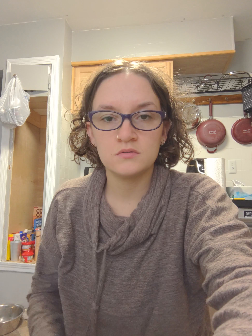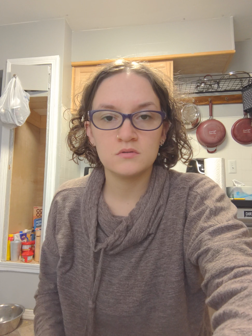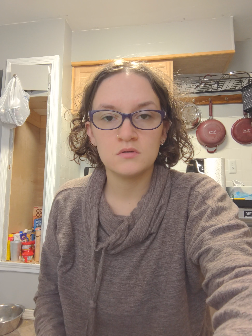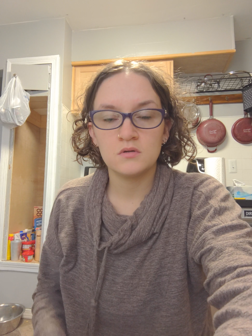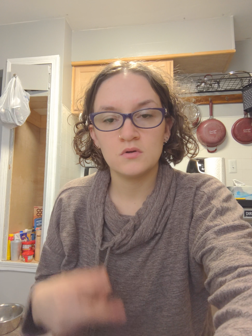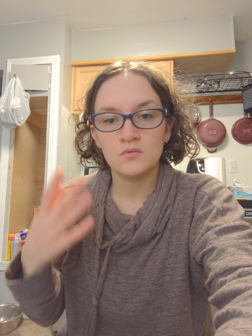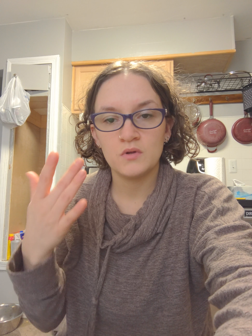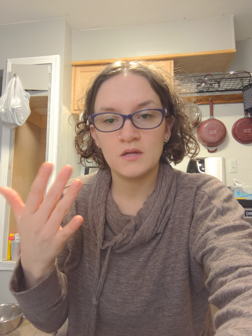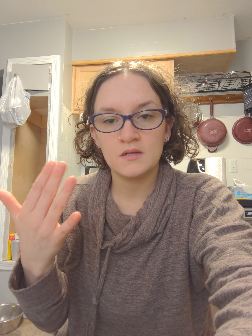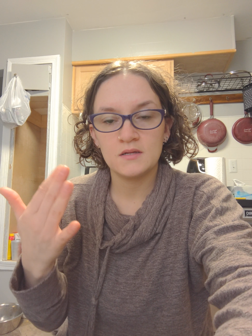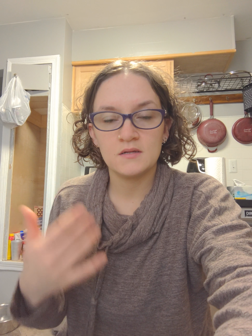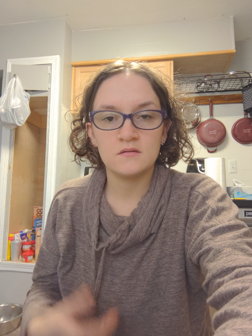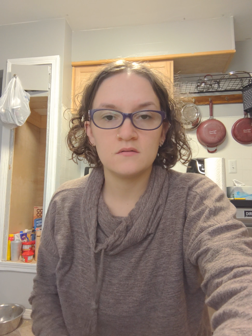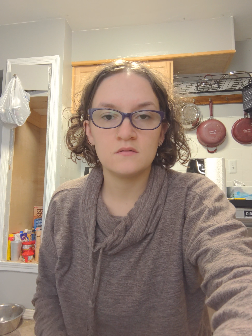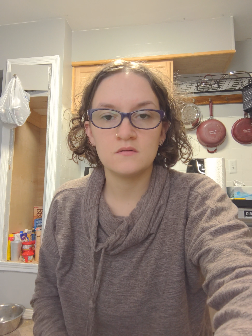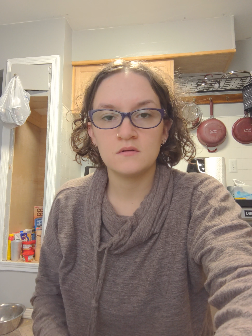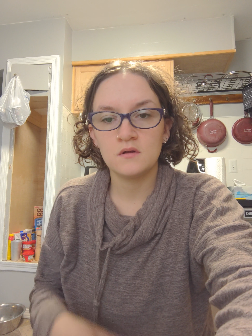wait